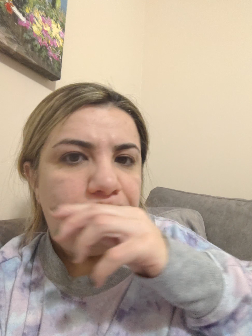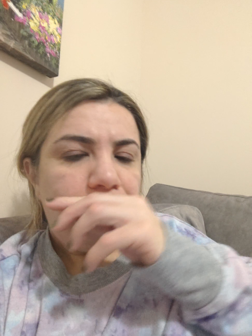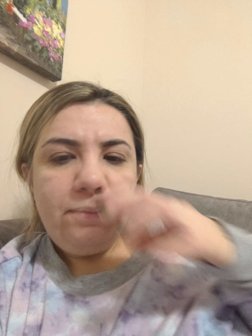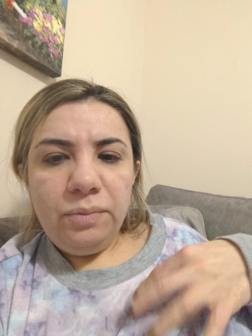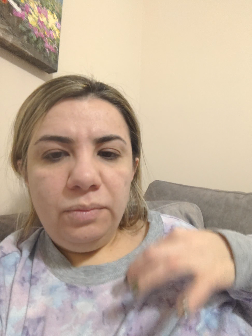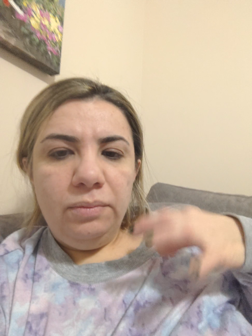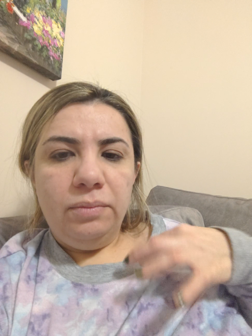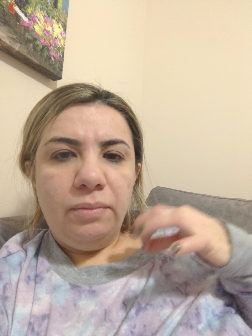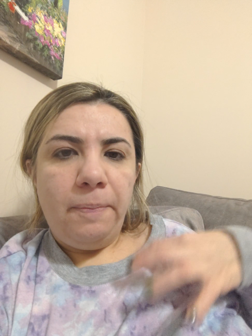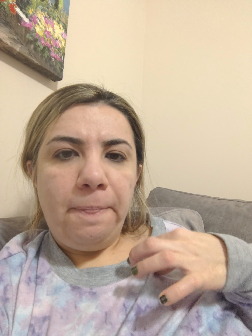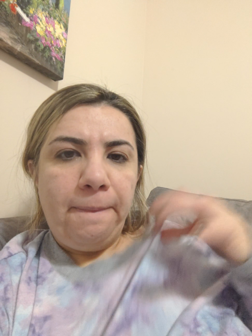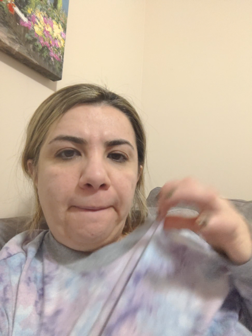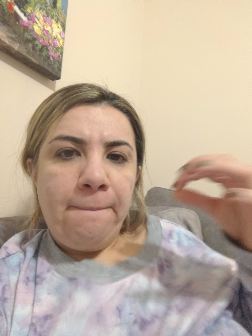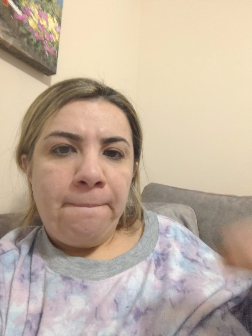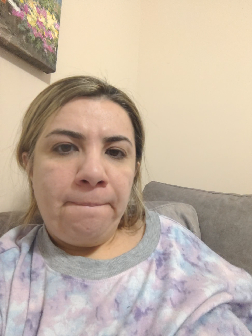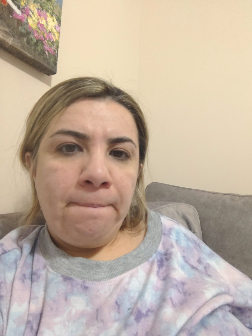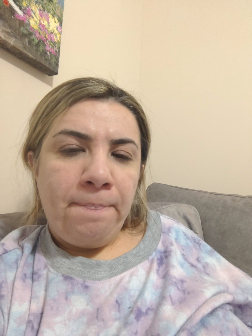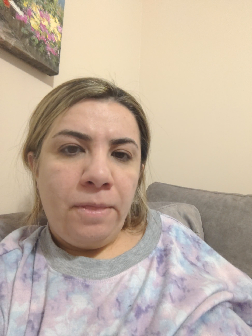shirt